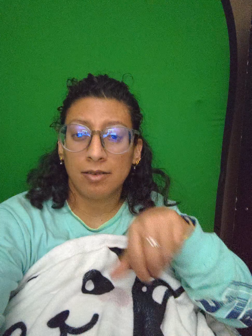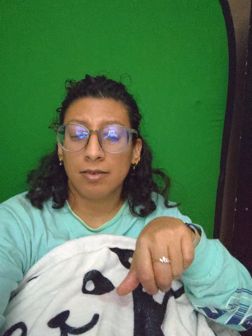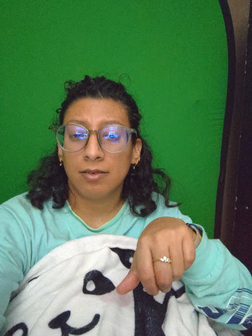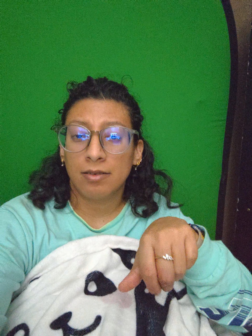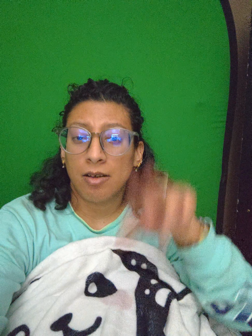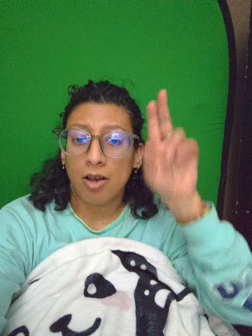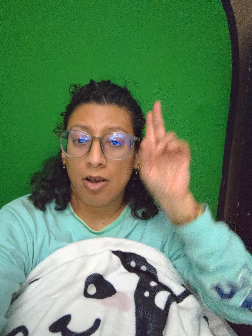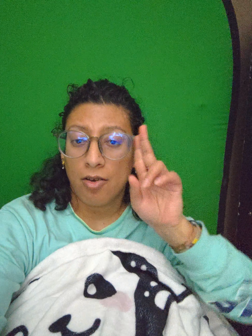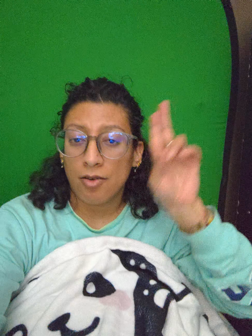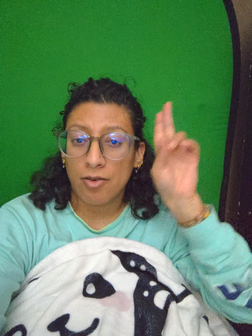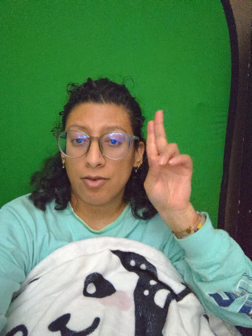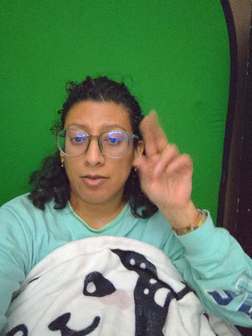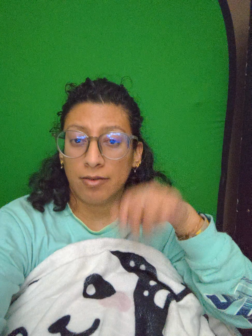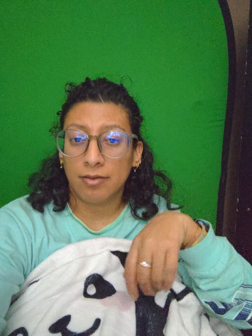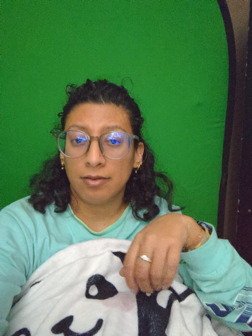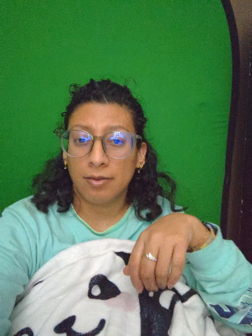uncle